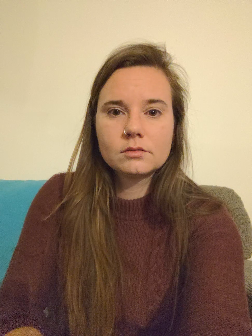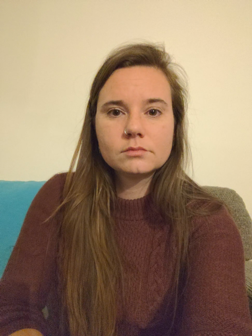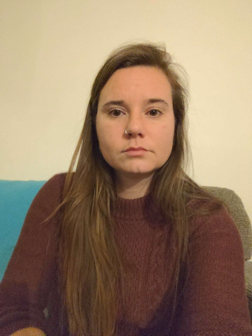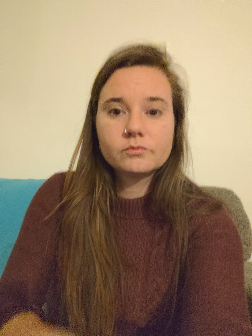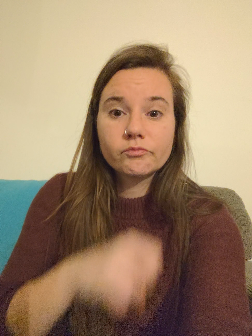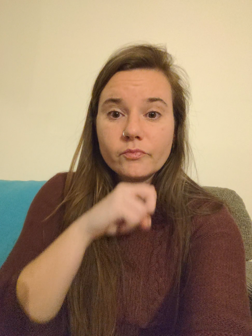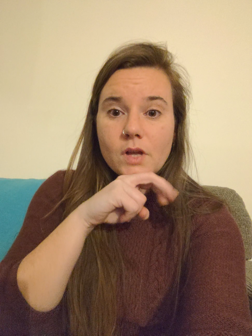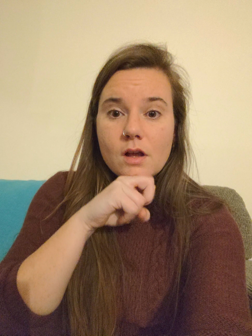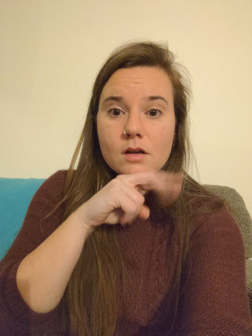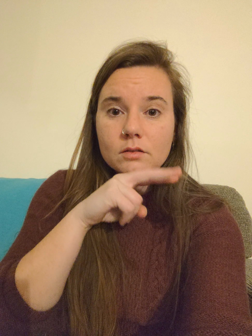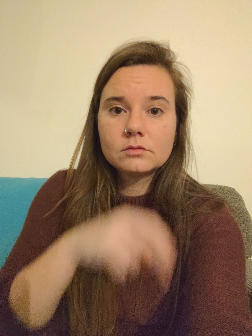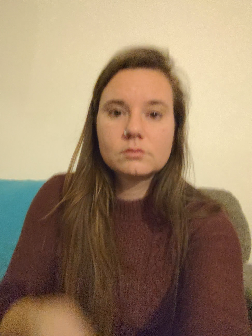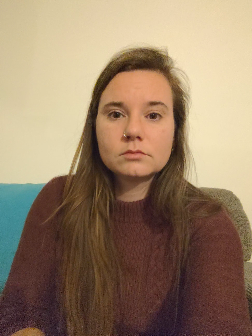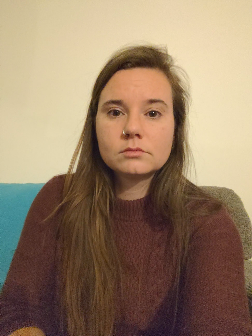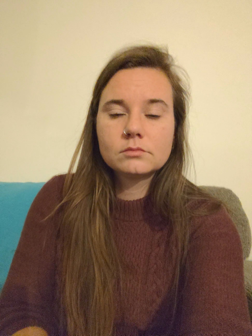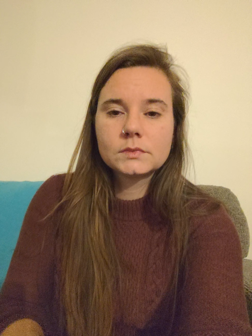frog